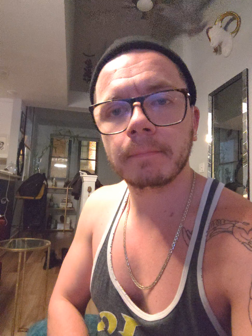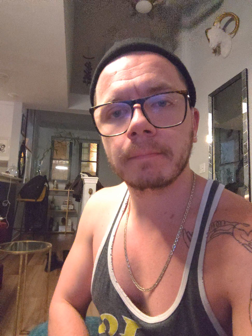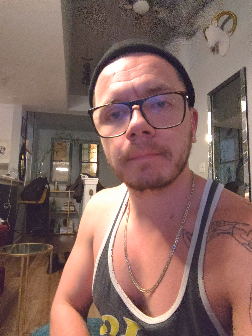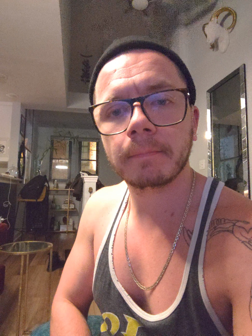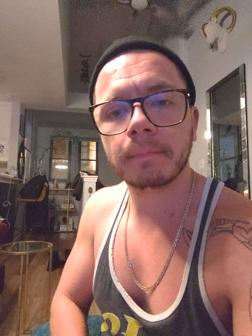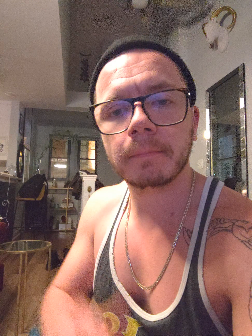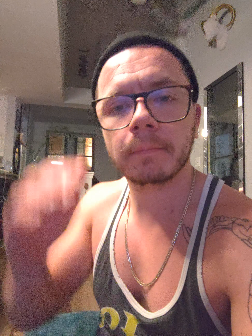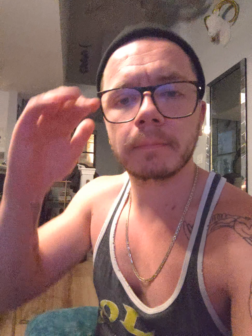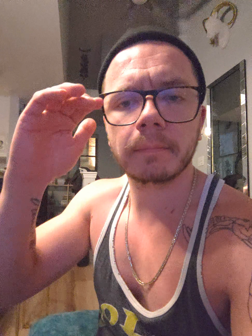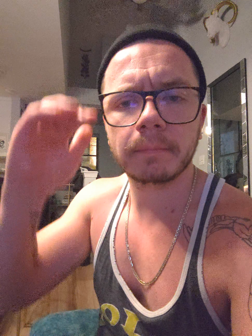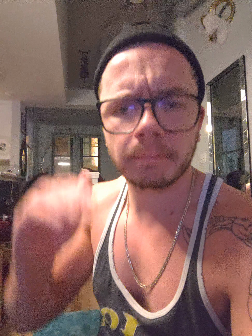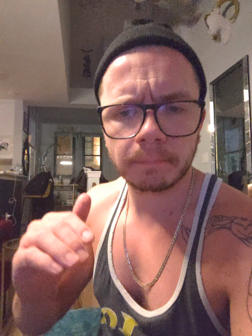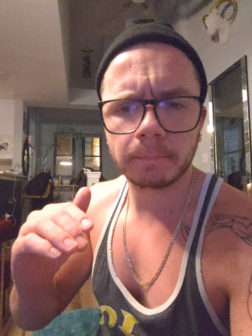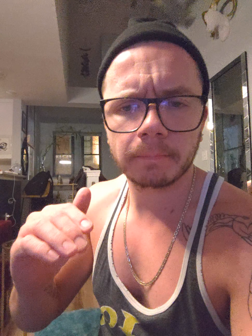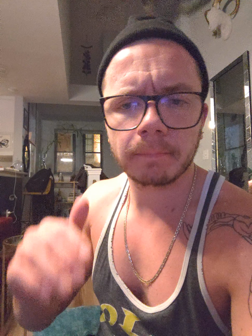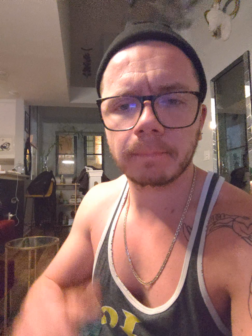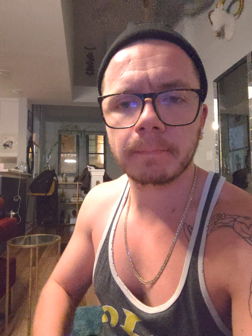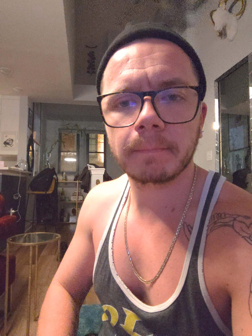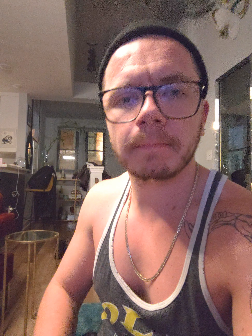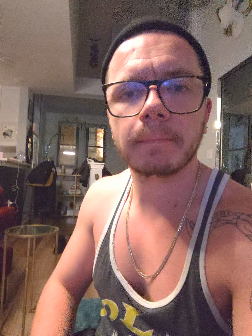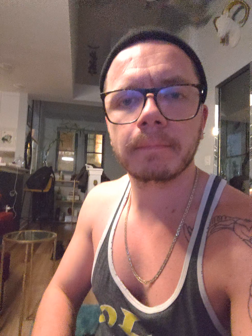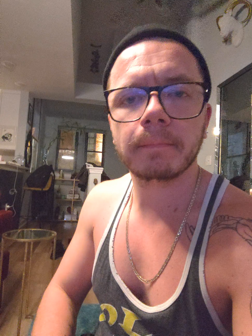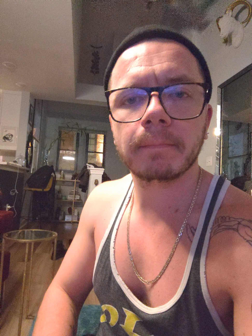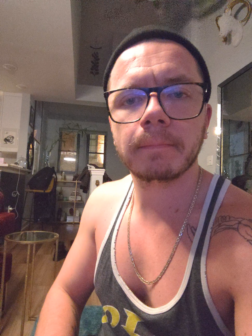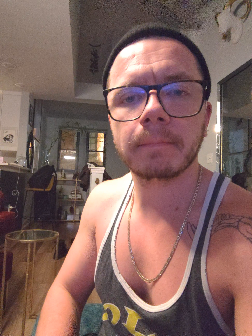child